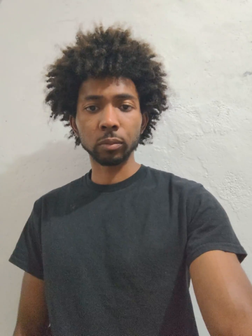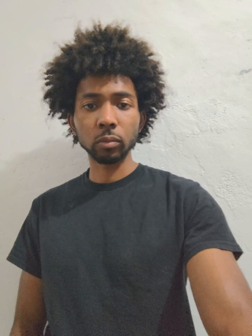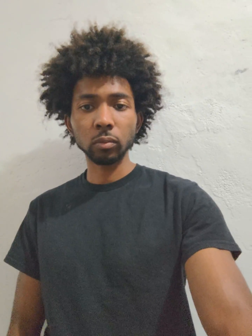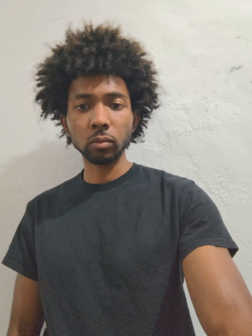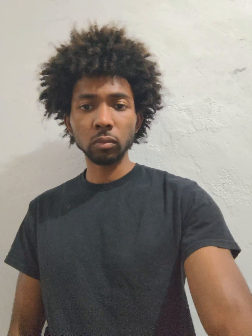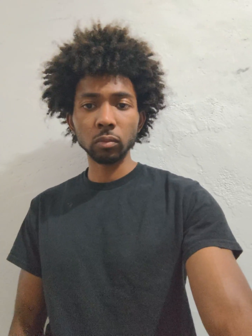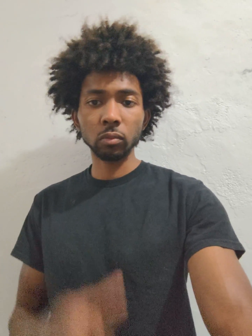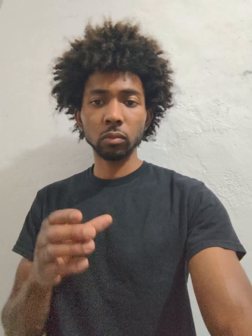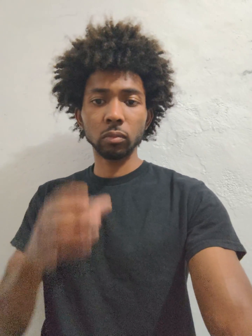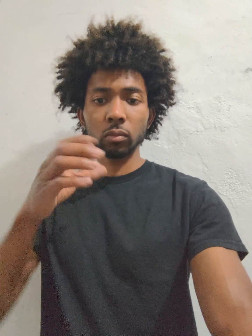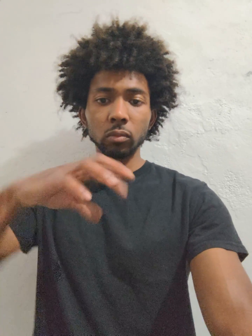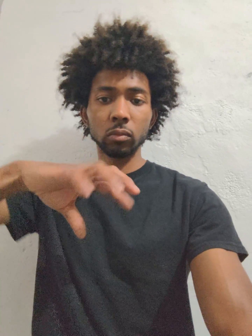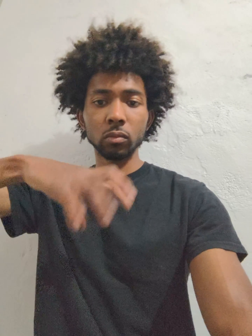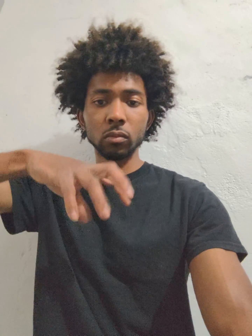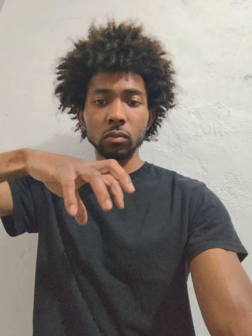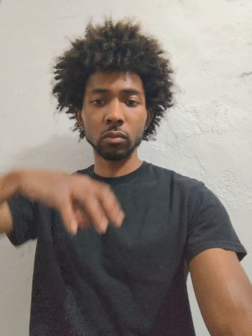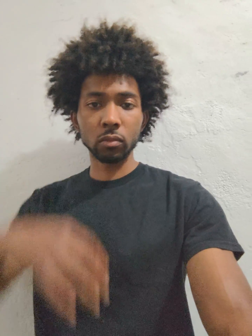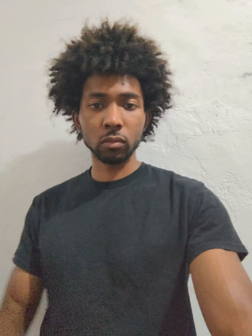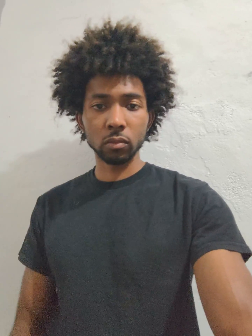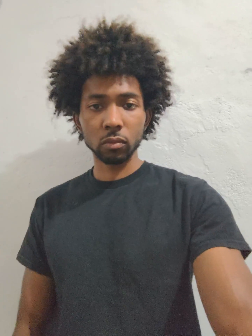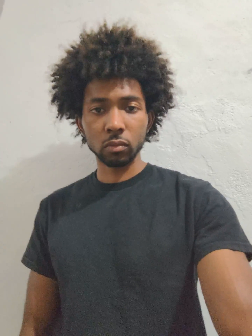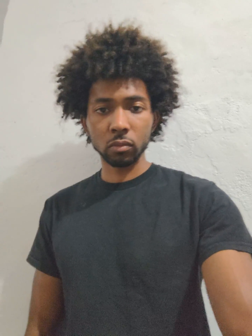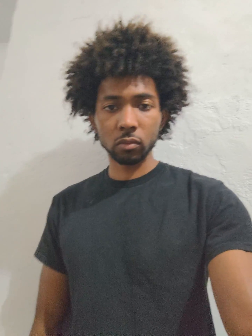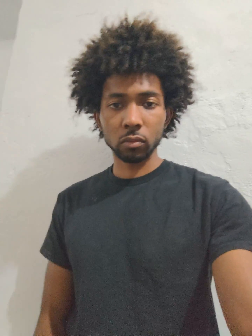jar